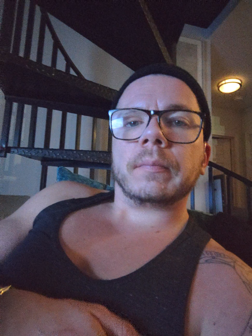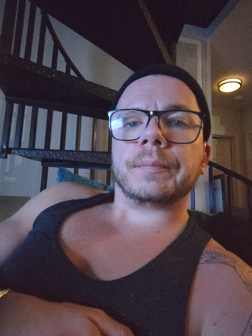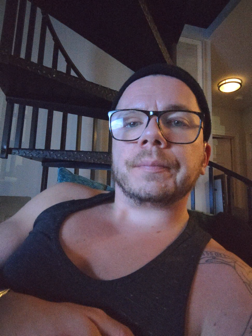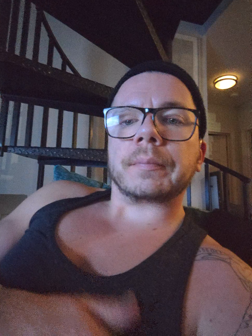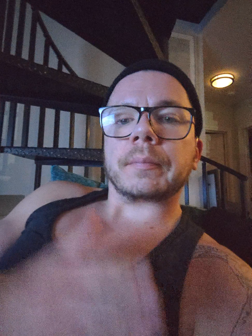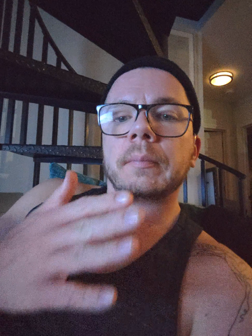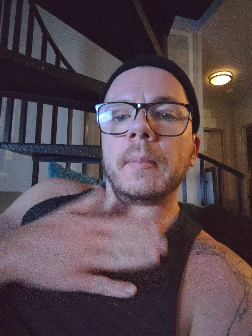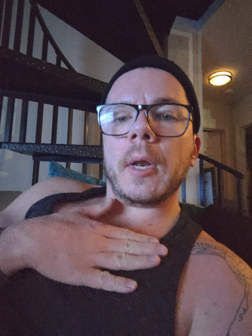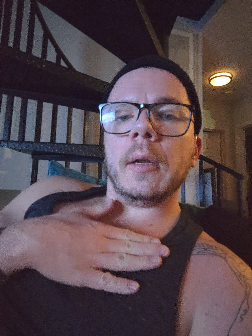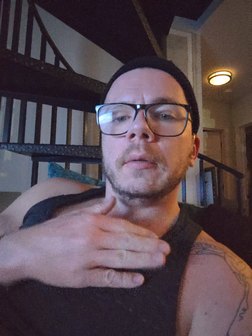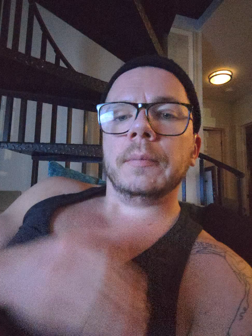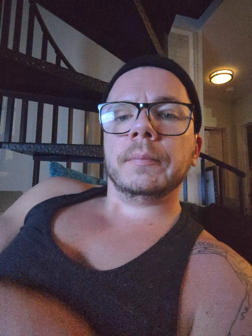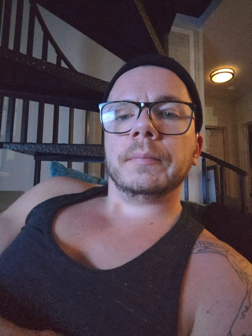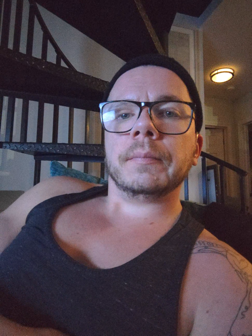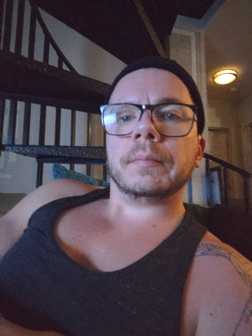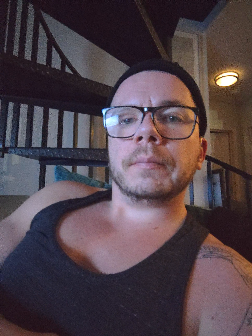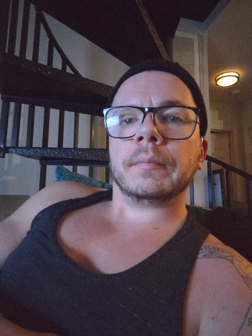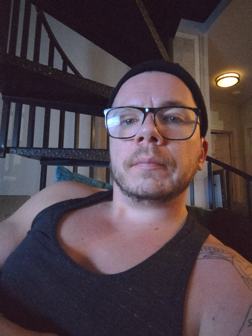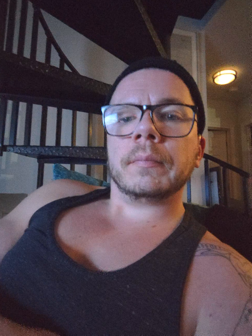my